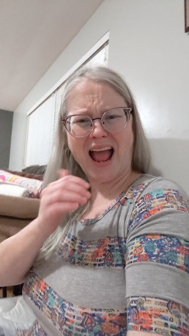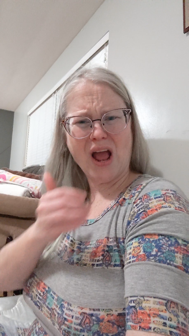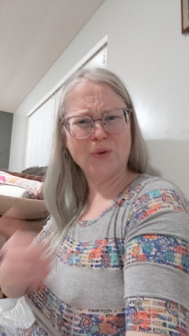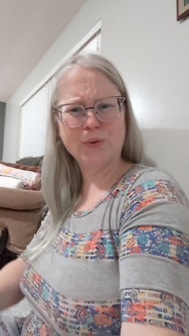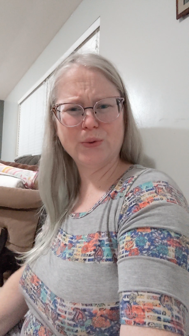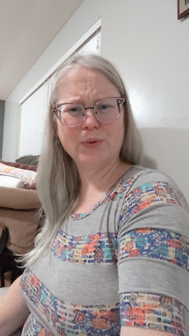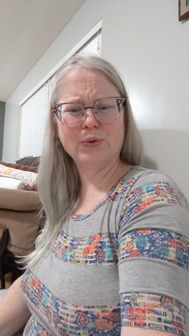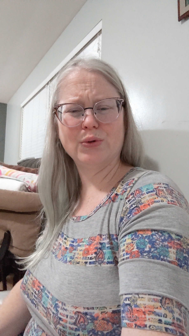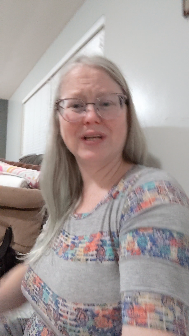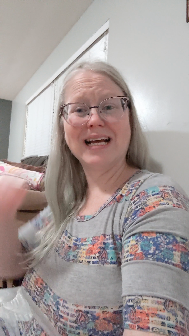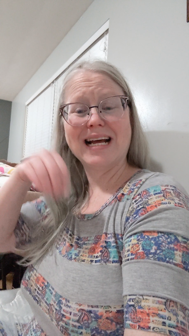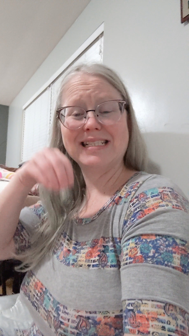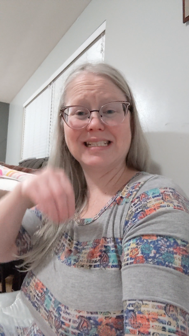inside